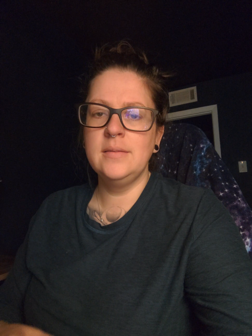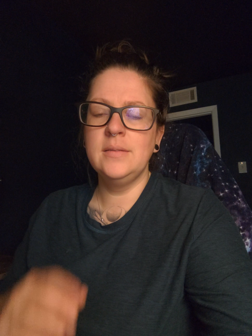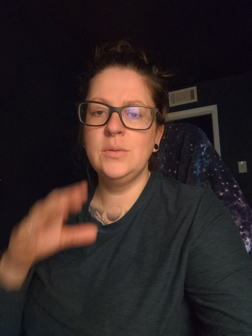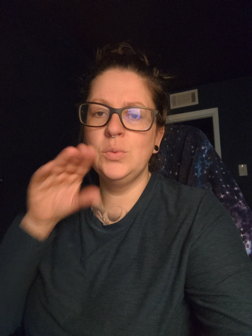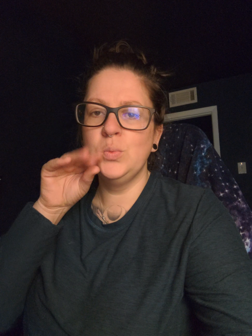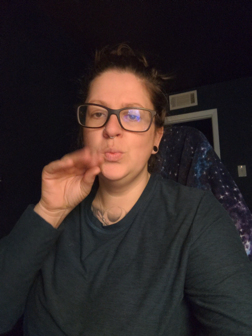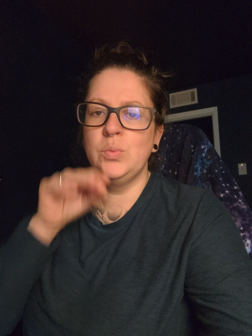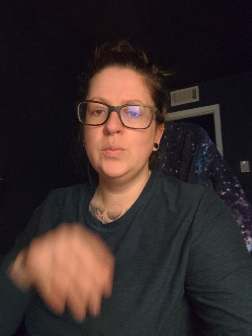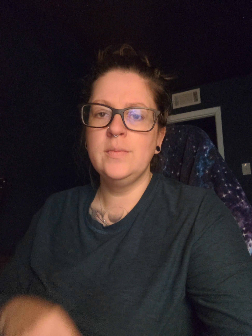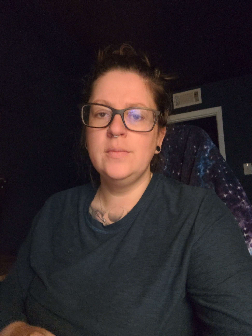goose